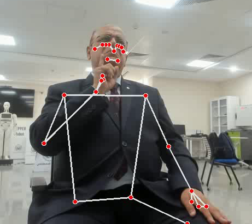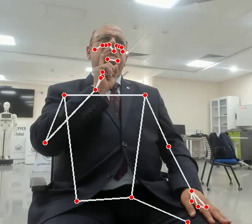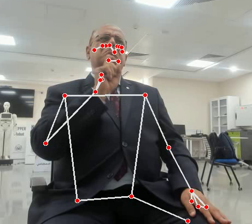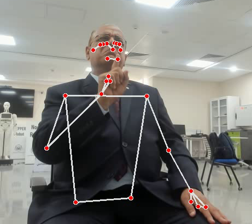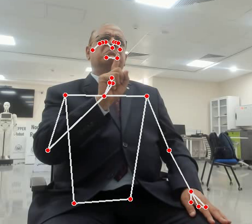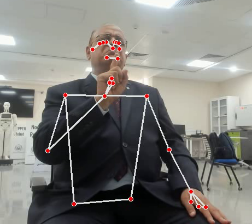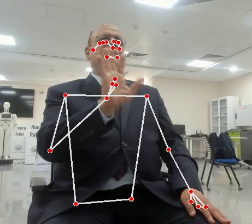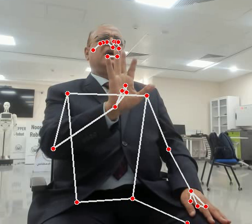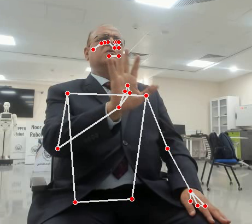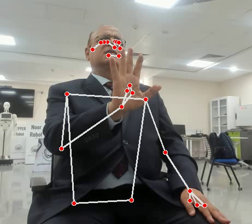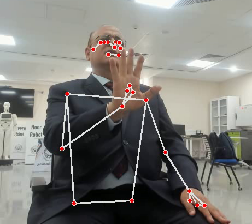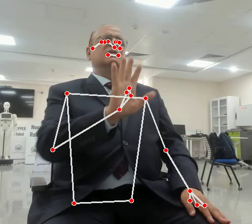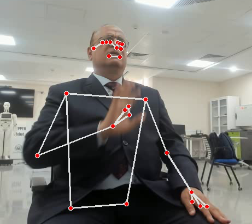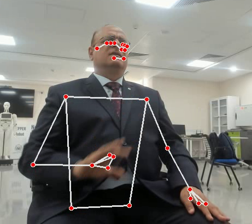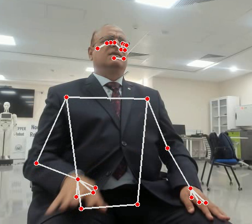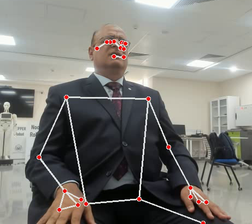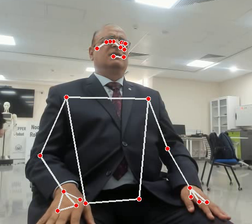msh 3waz